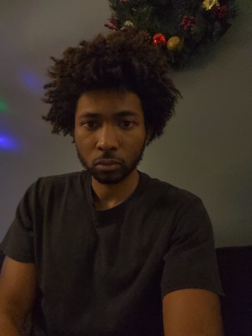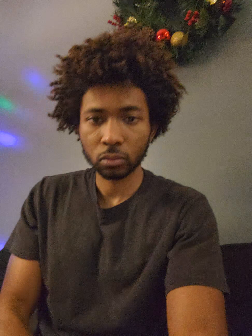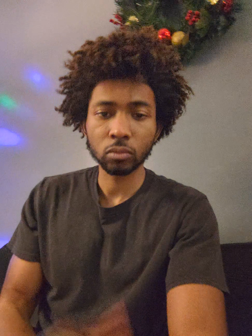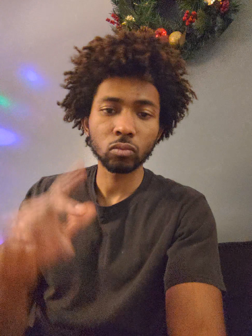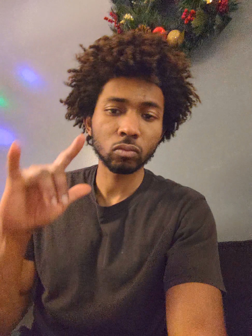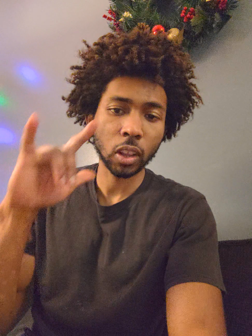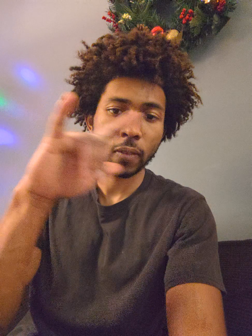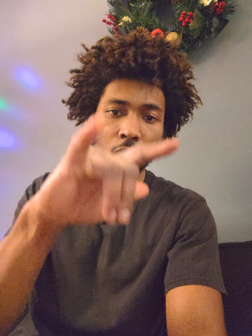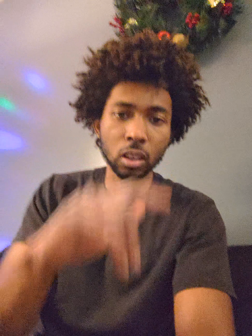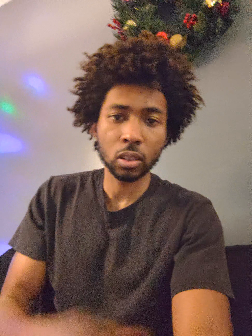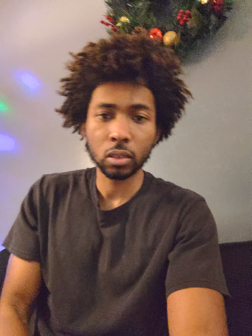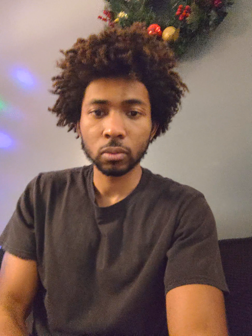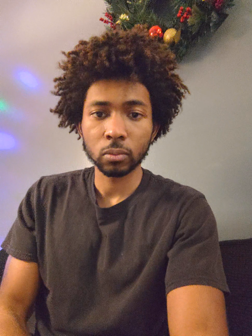airplane